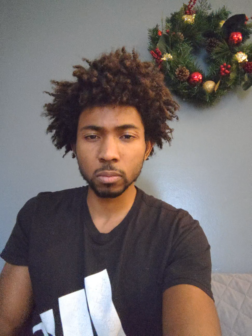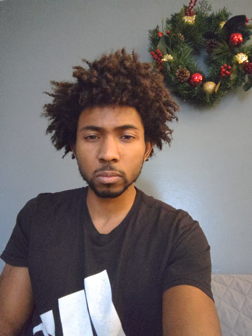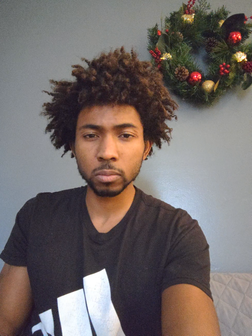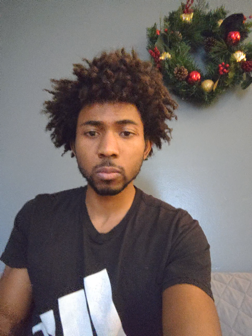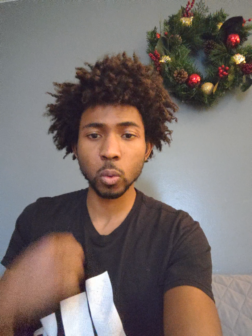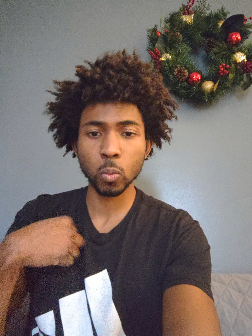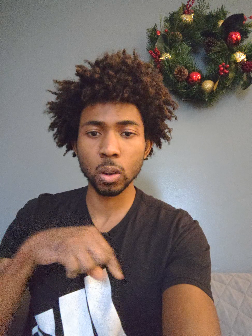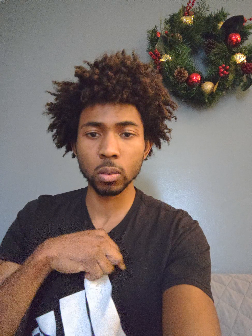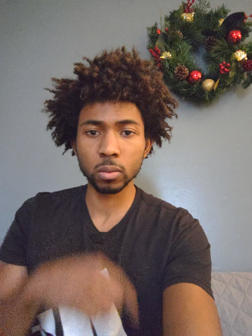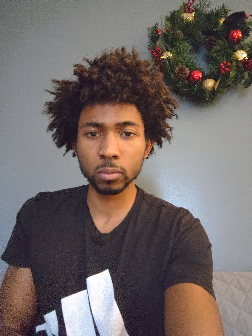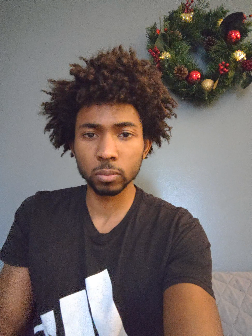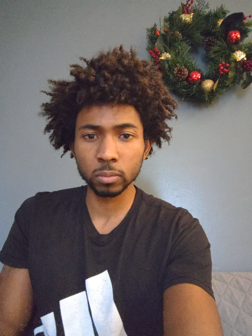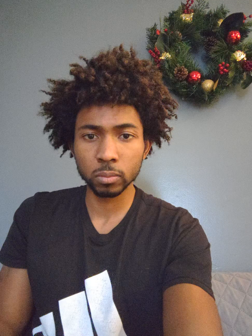we